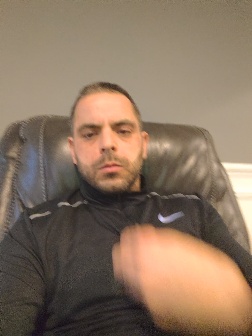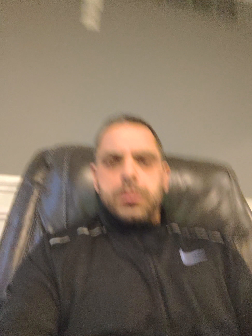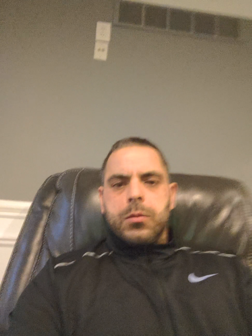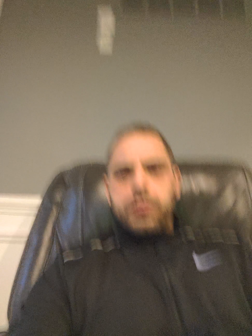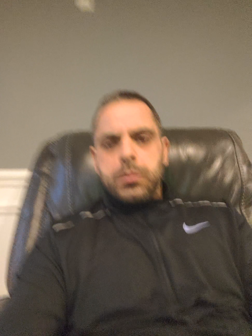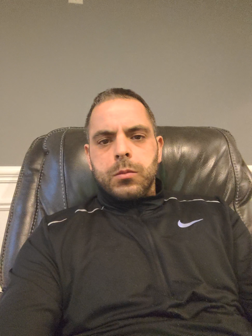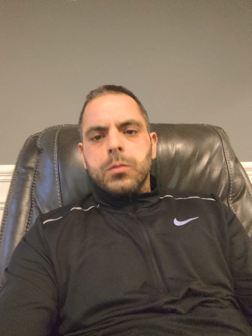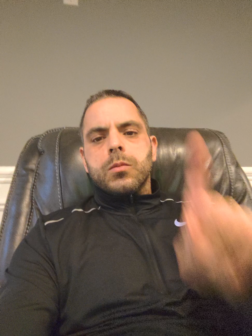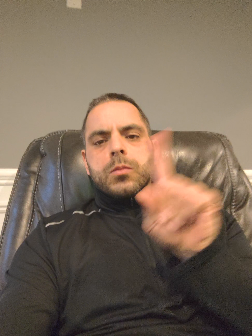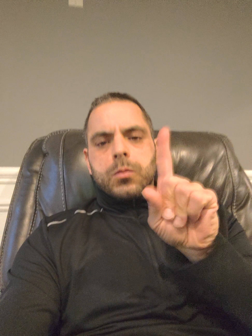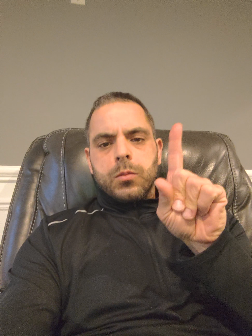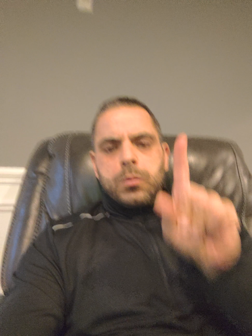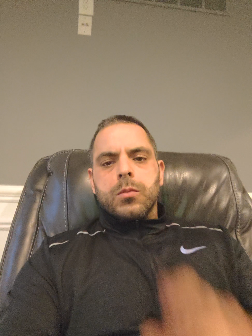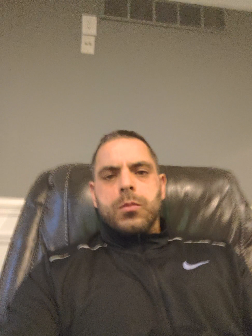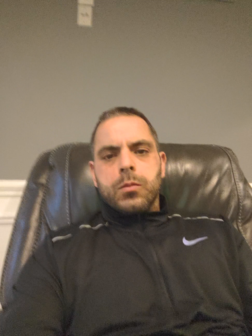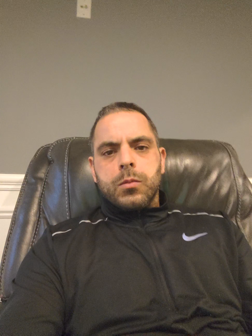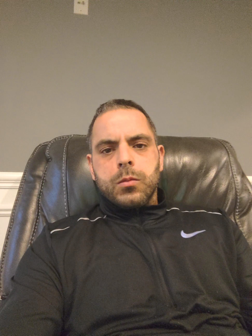where